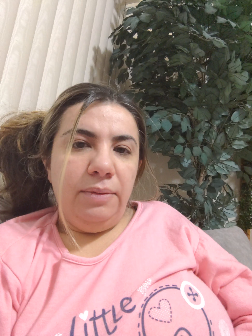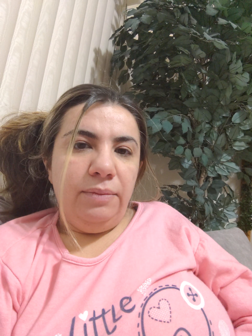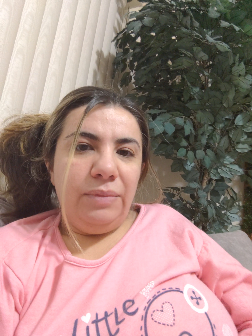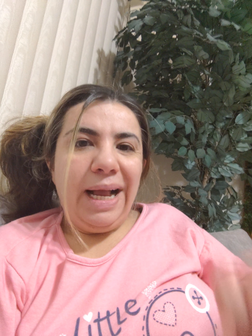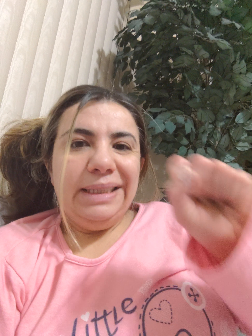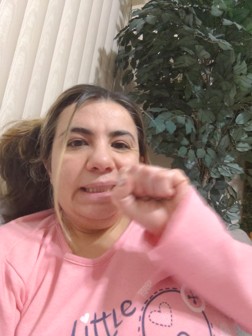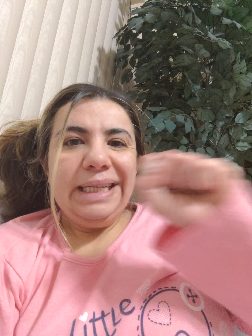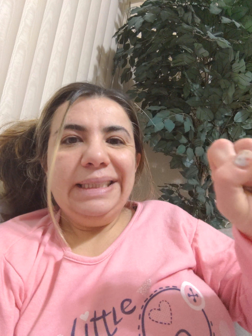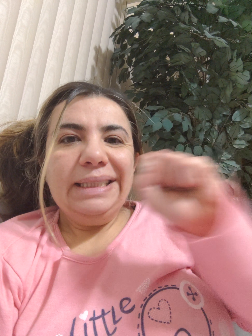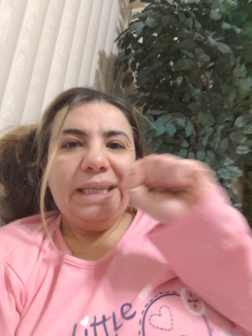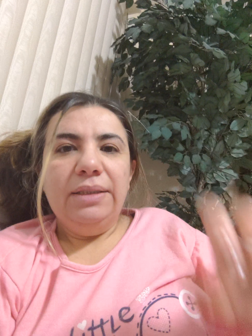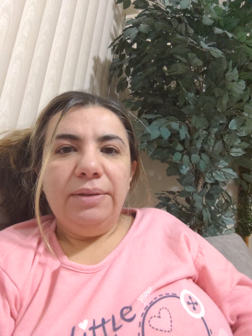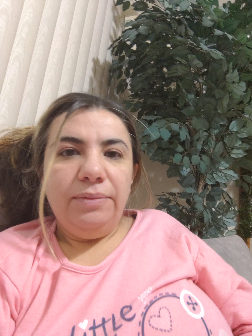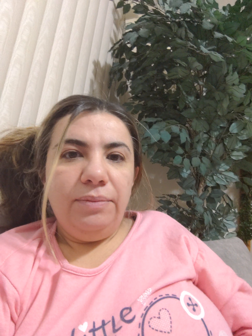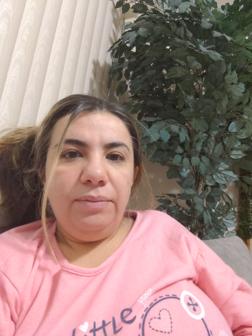carrot